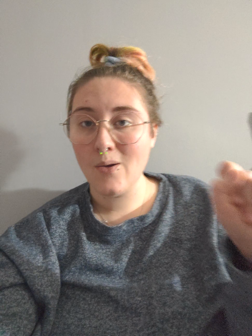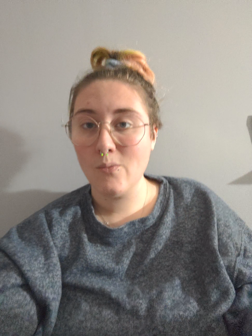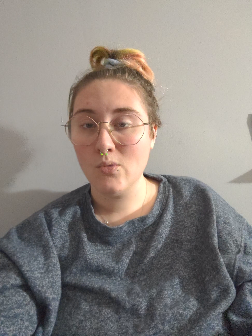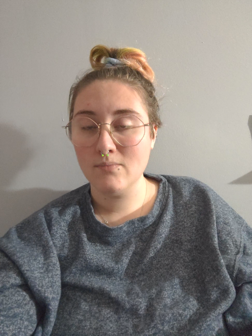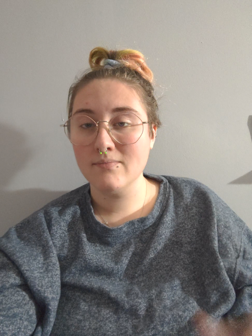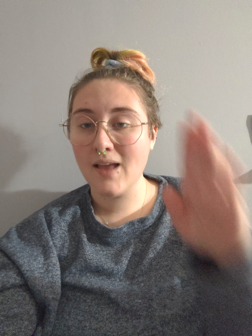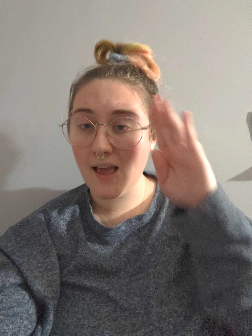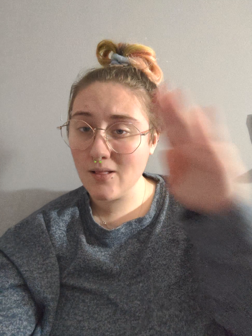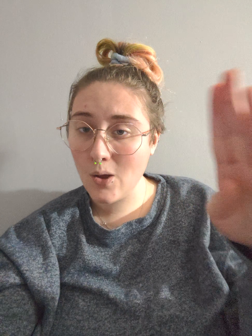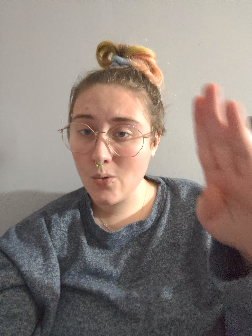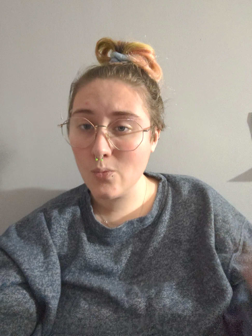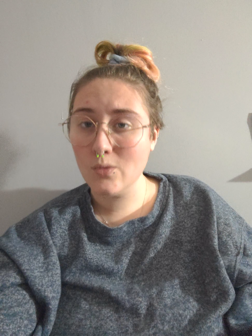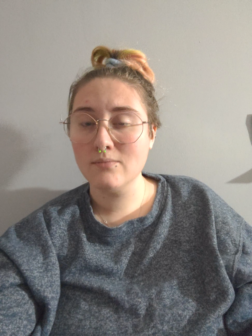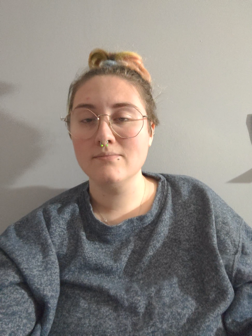hello